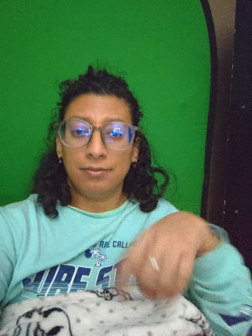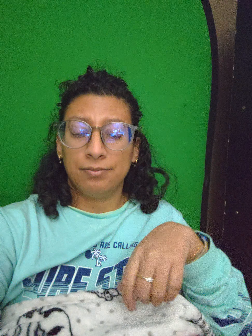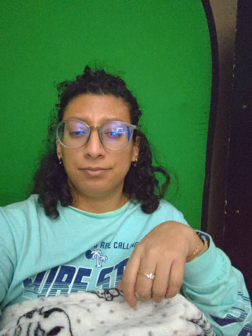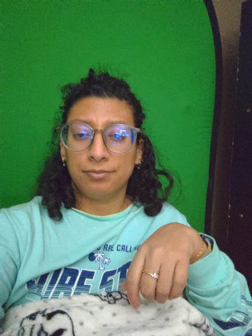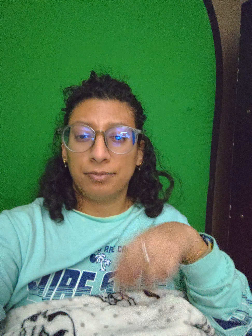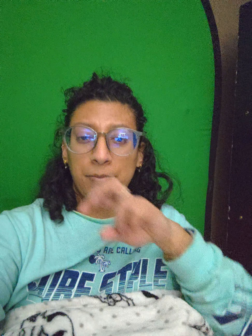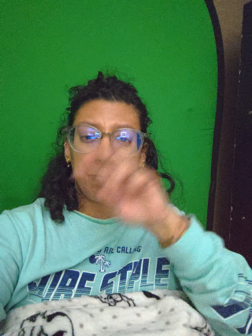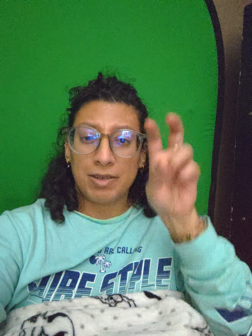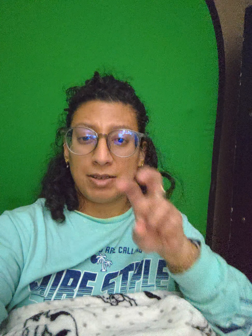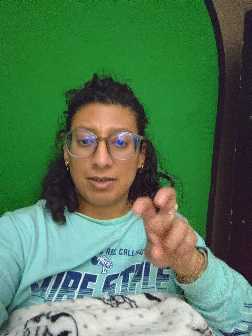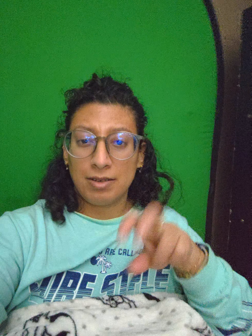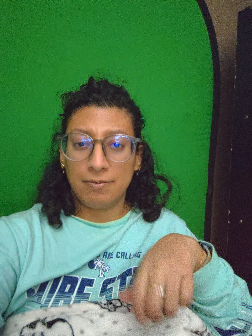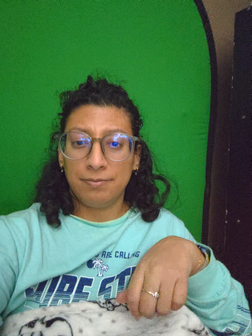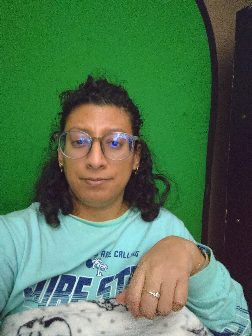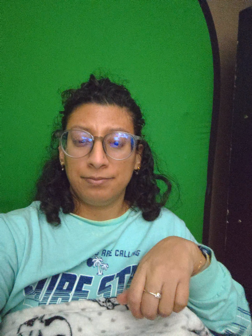pizza